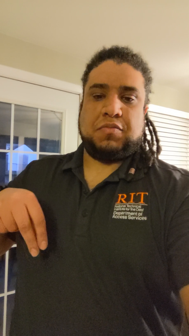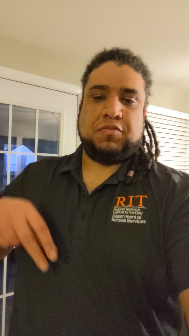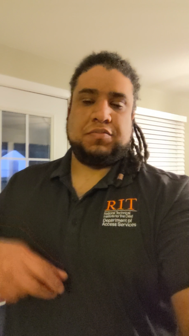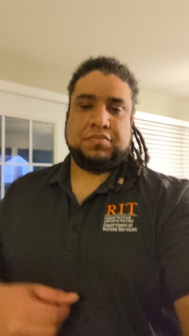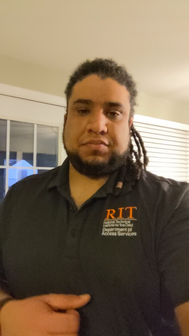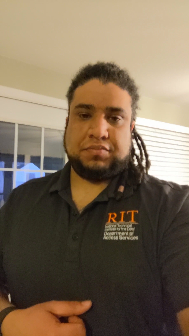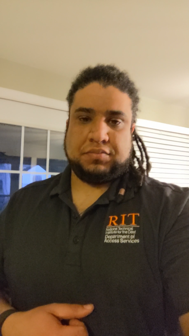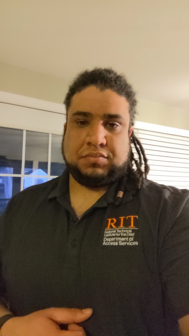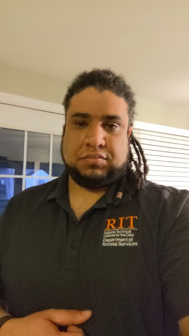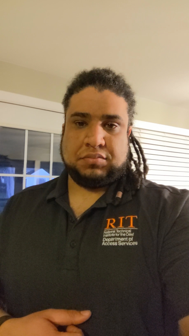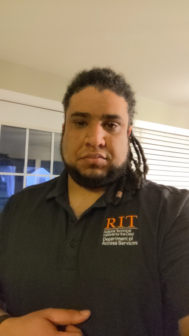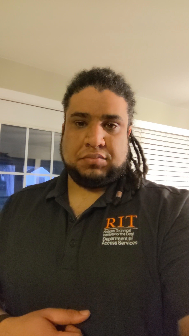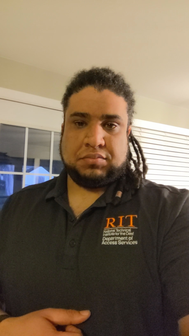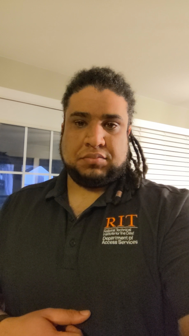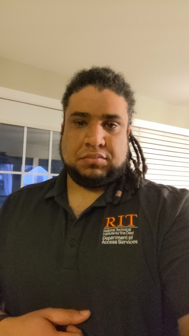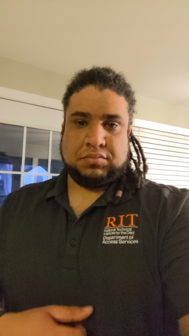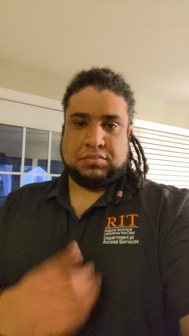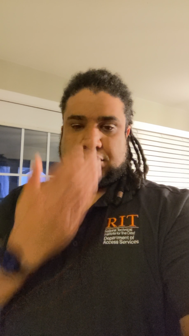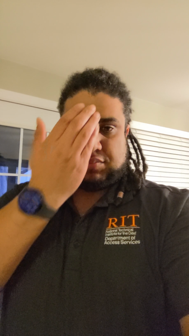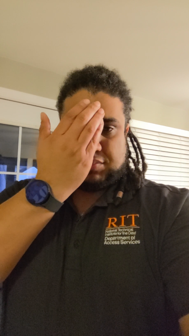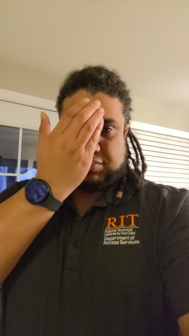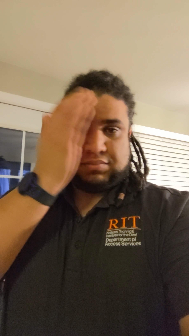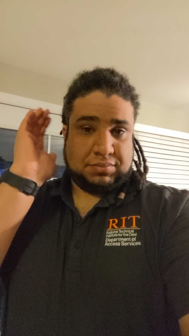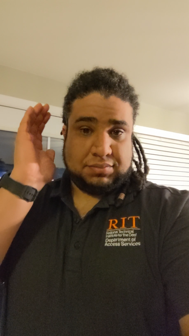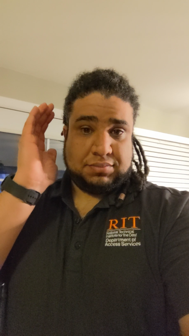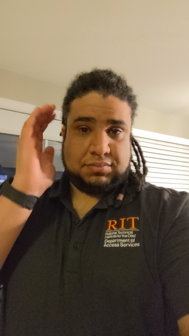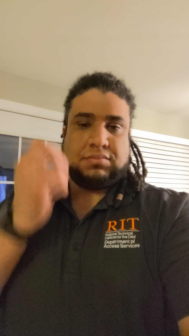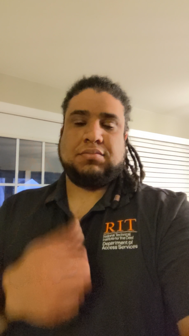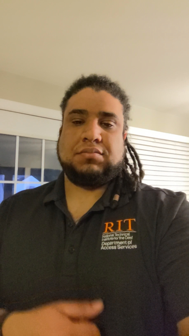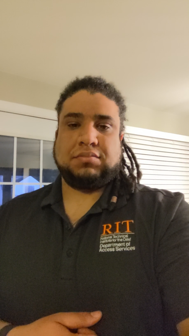peekaboo